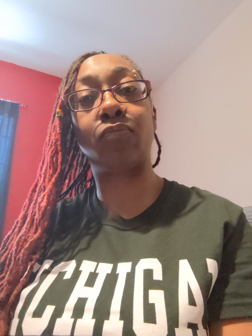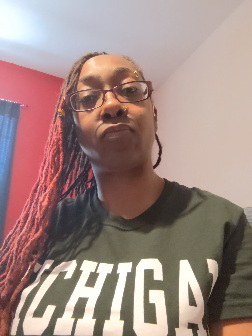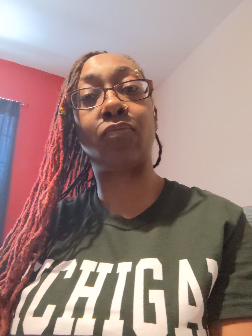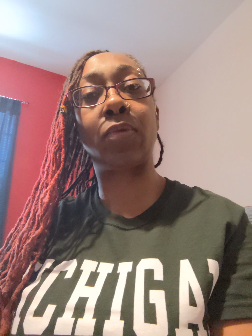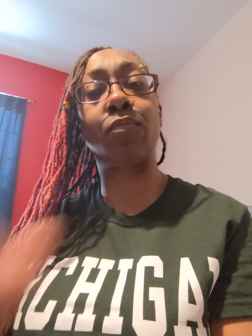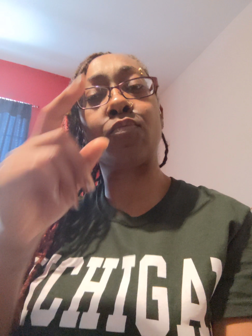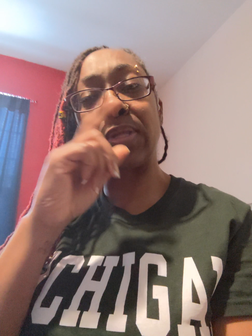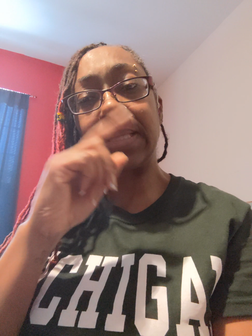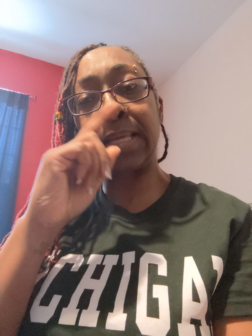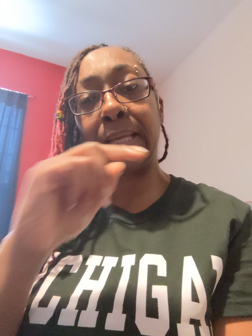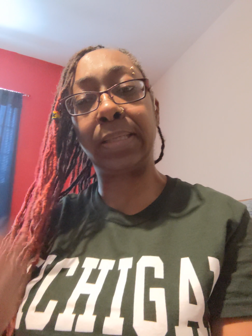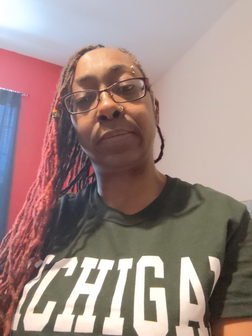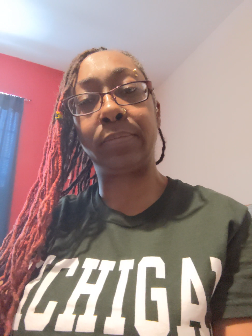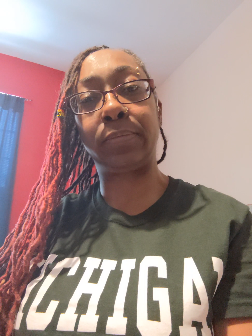pretend